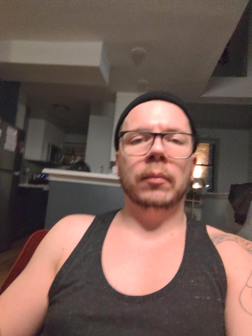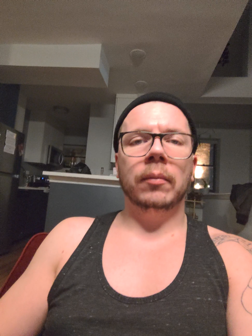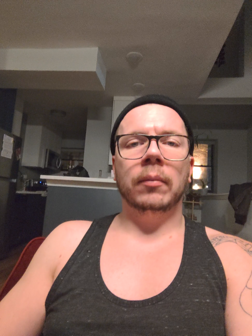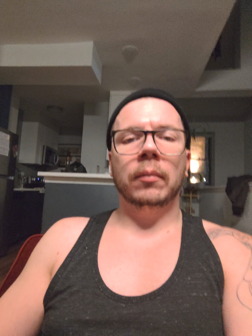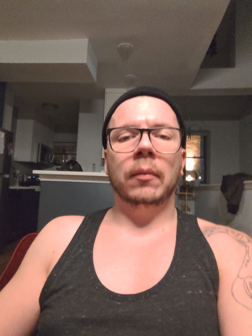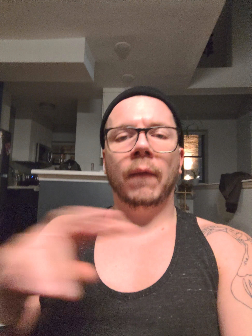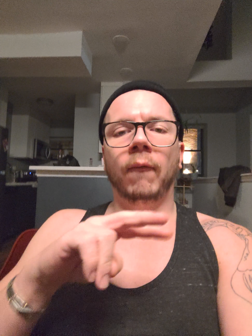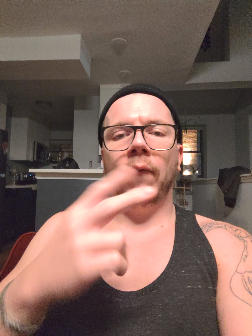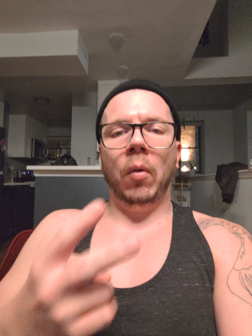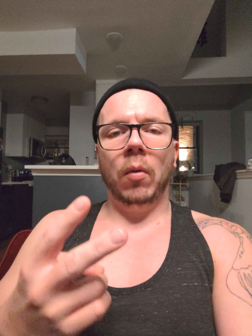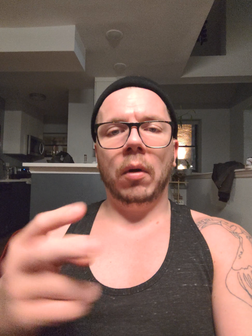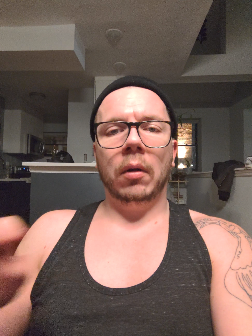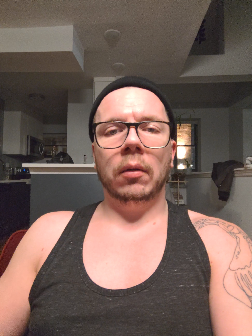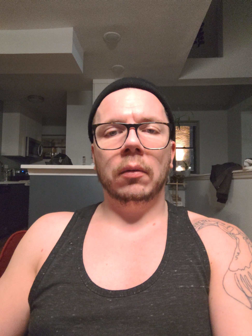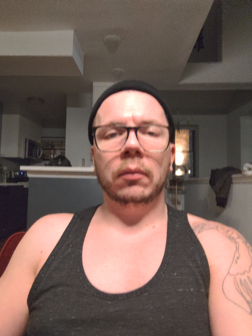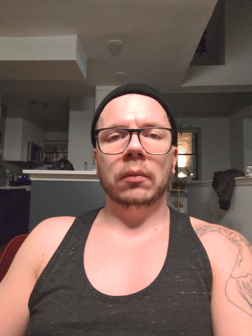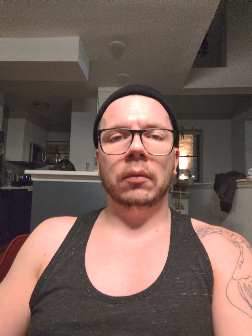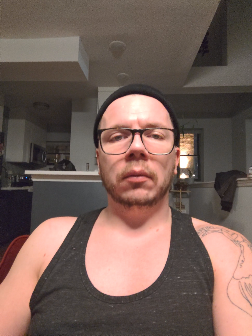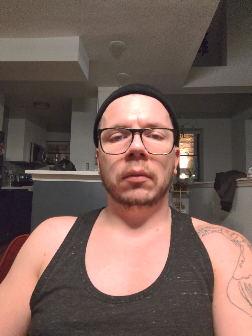fall